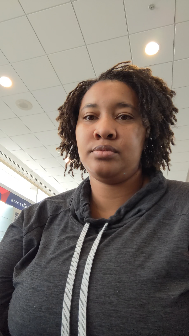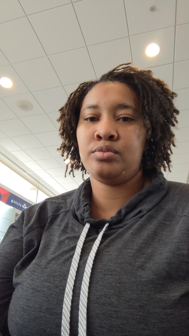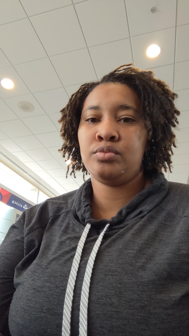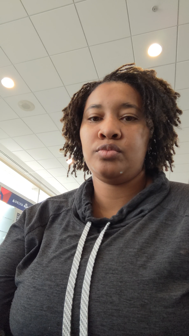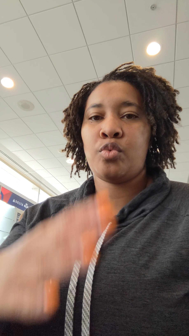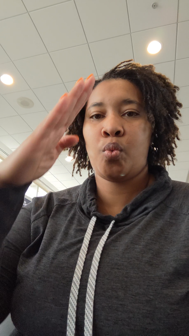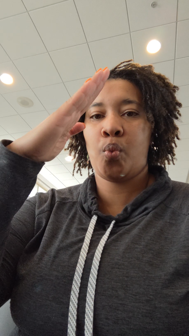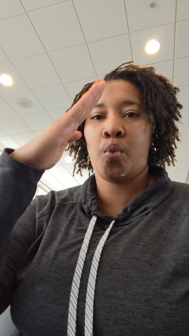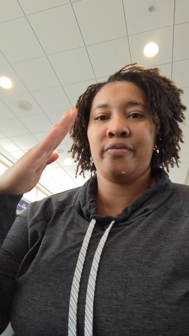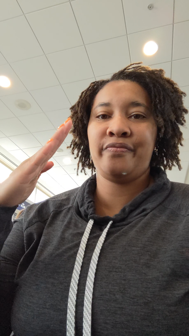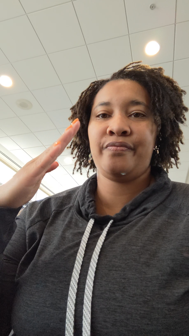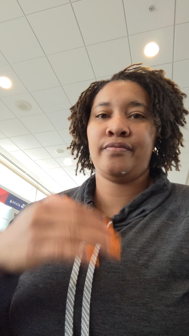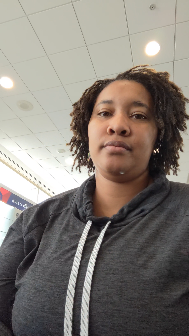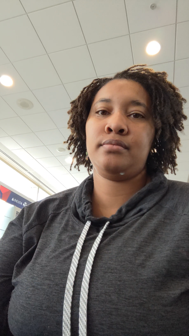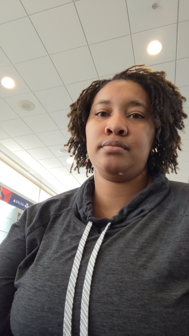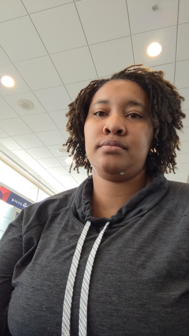roof